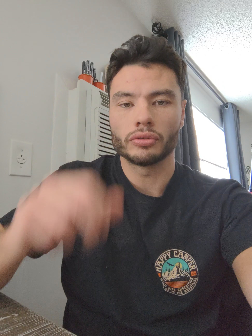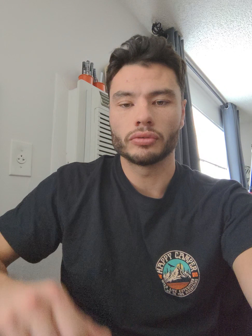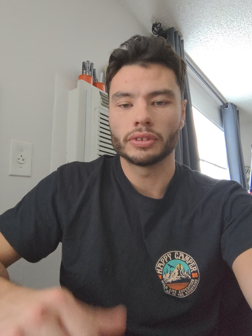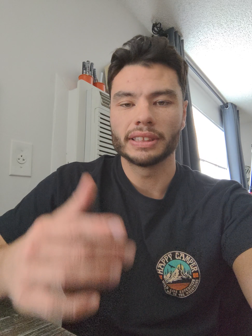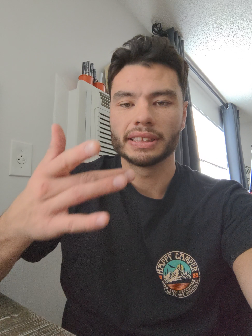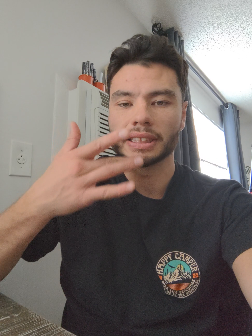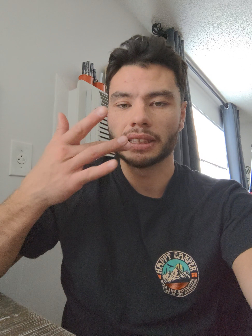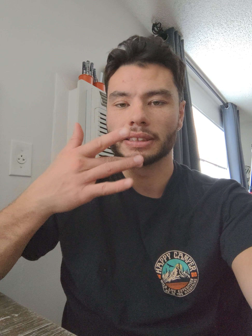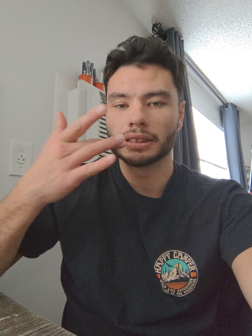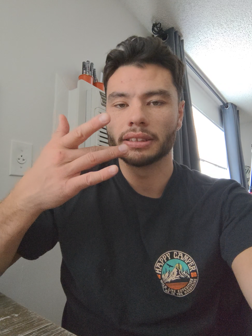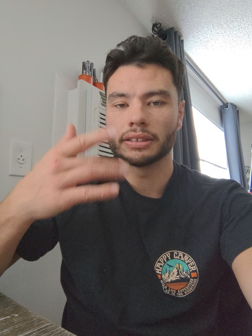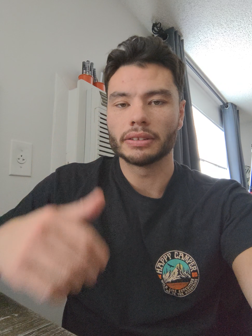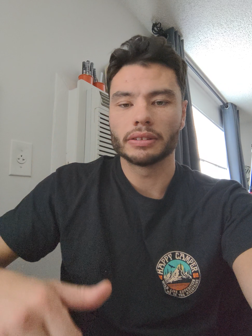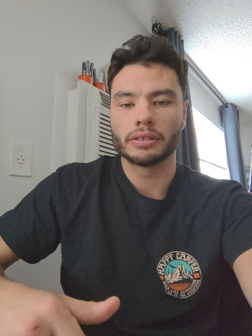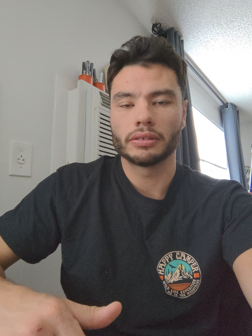taste